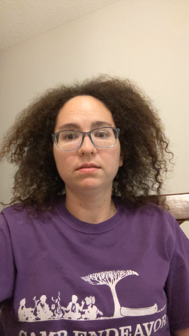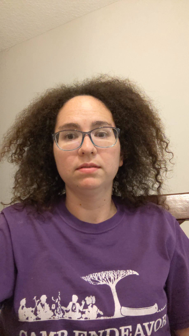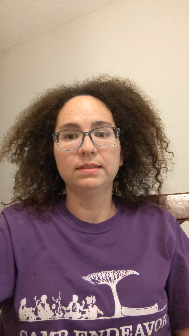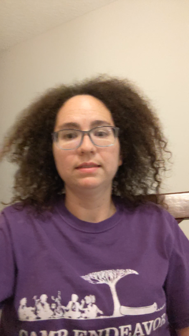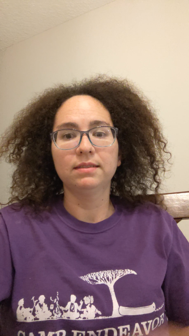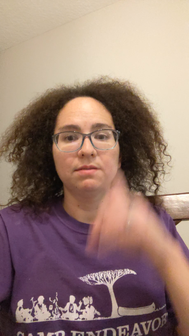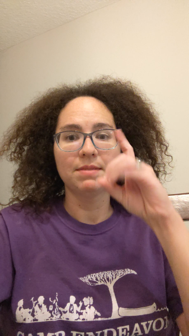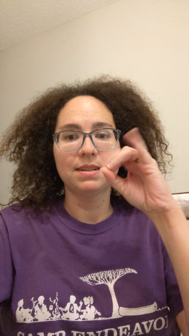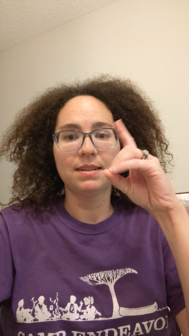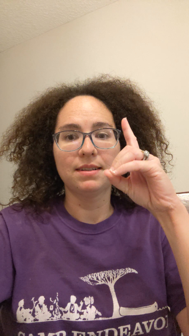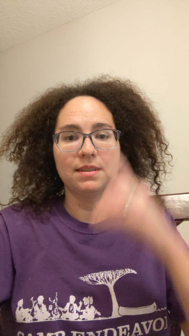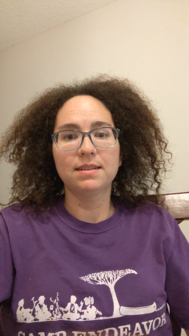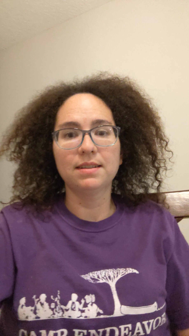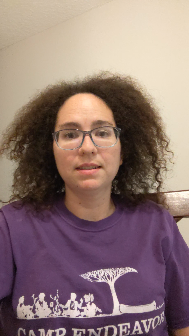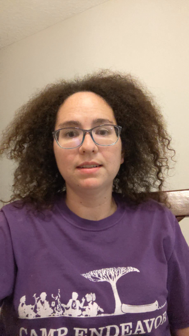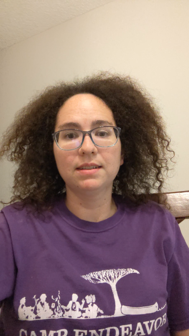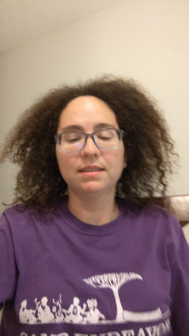did